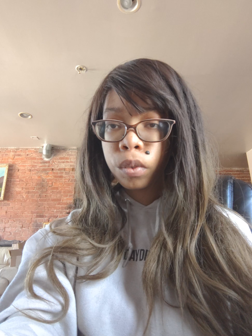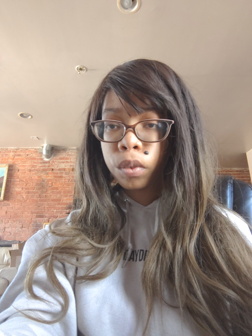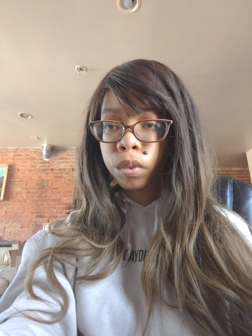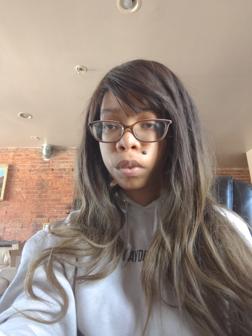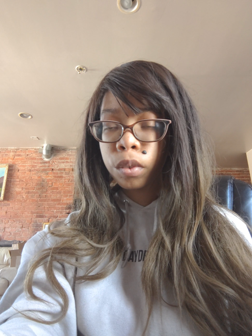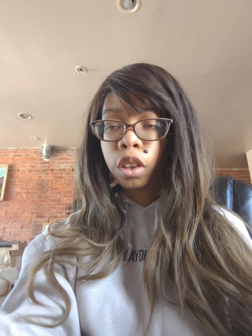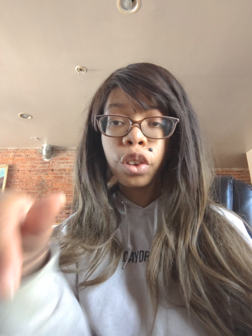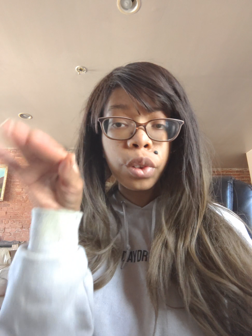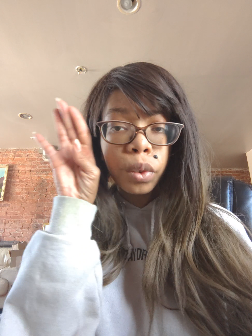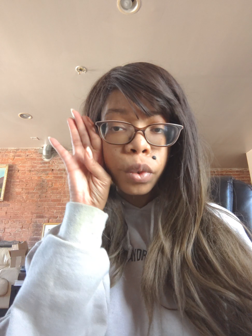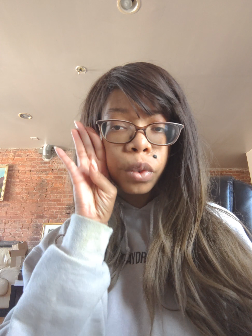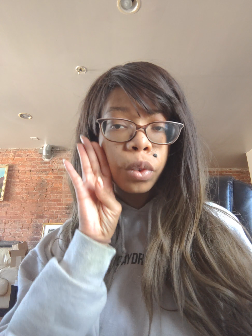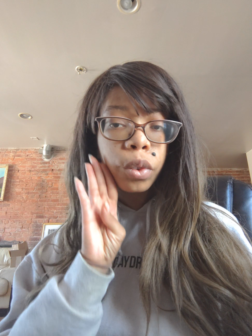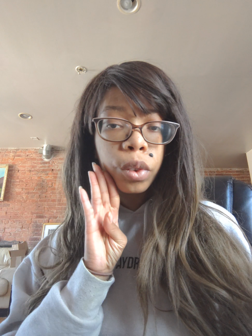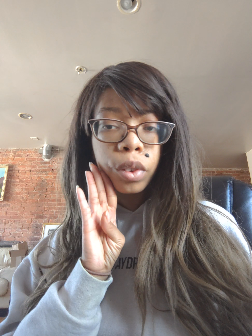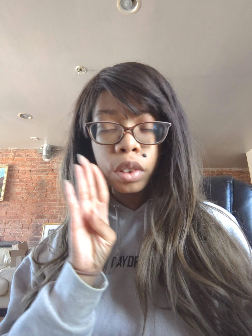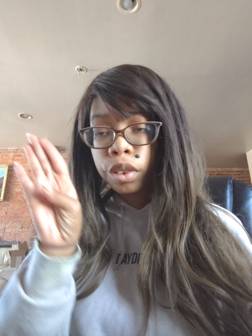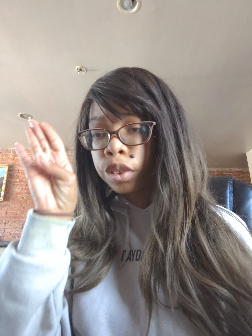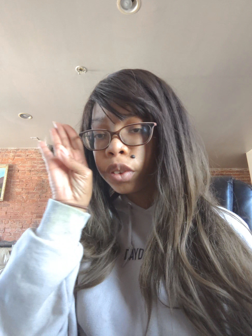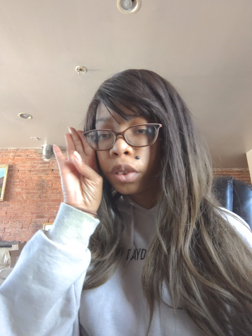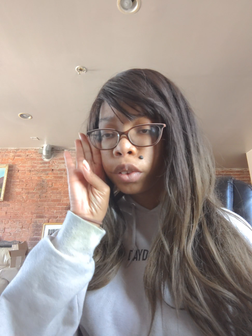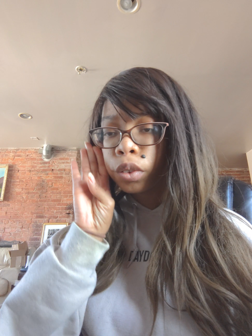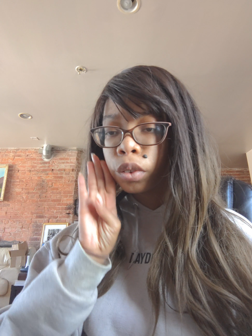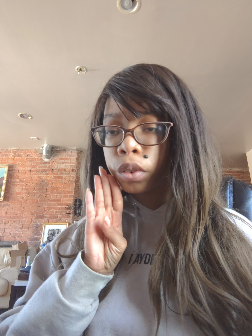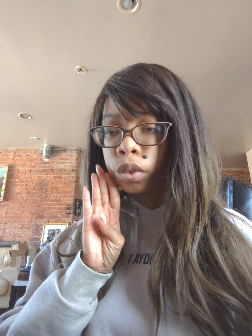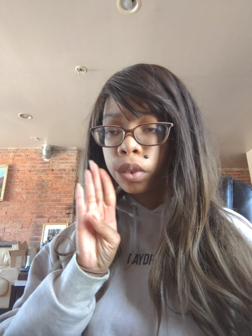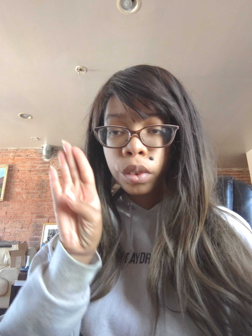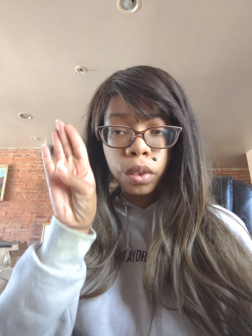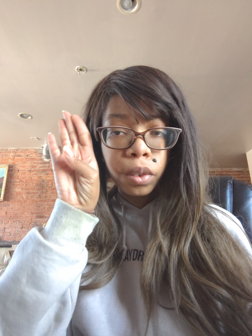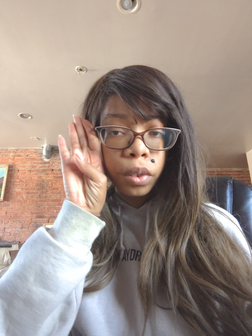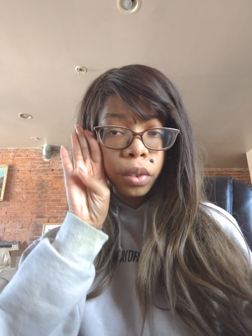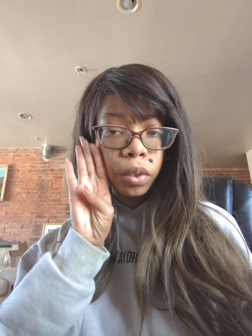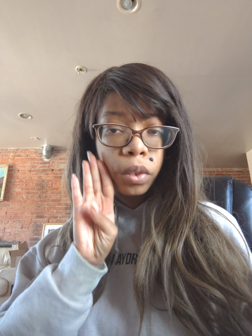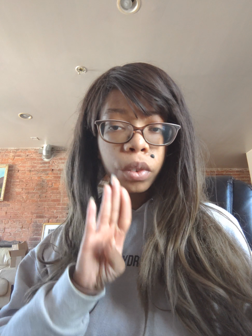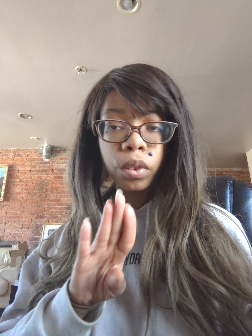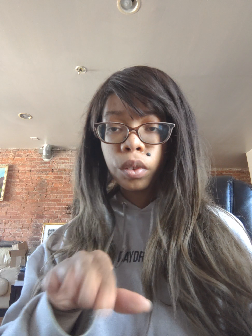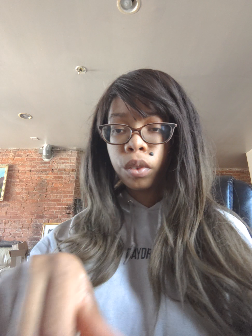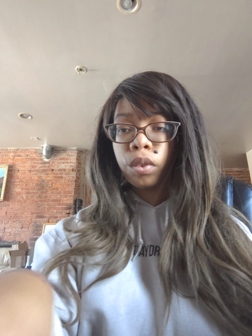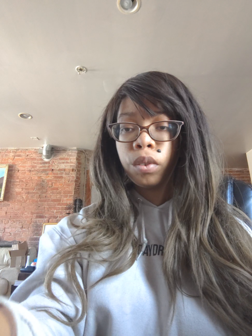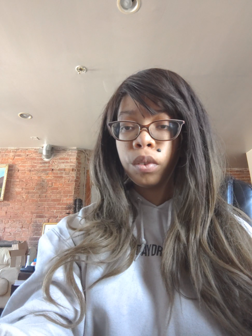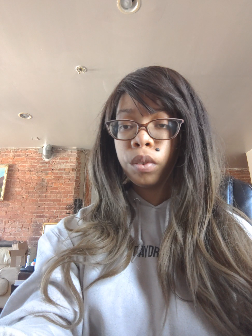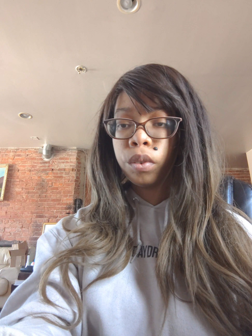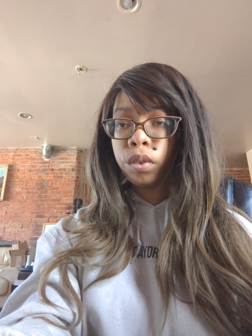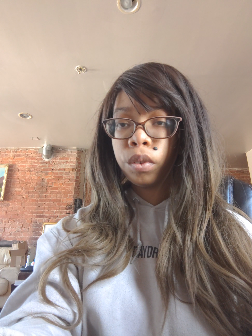brown